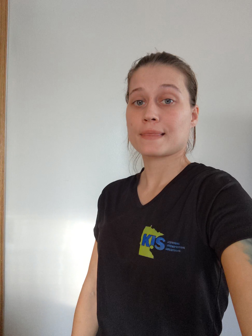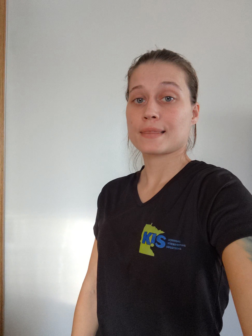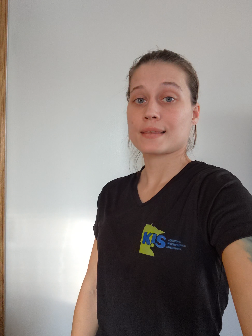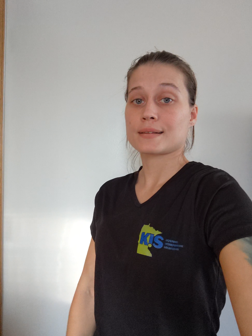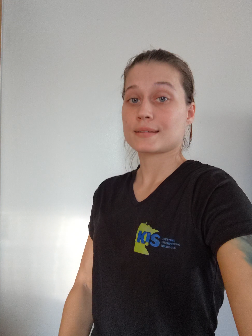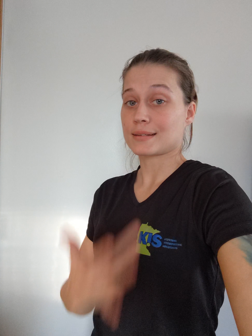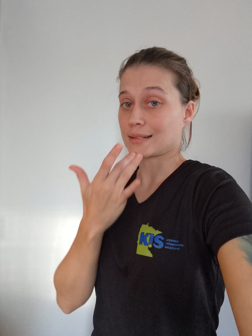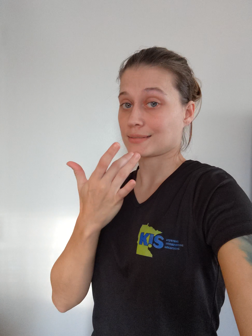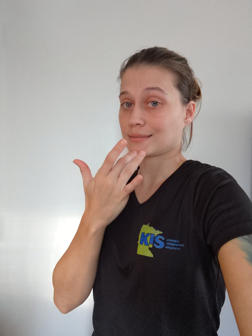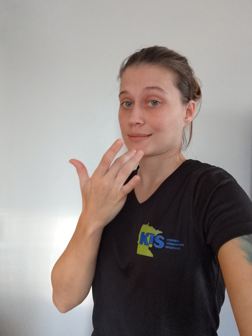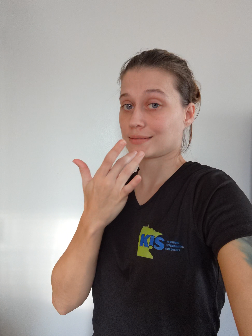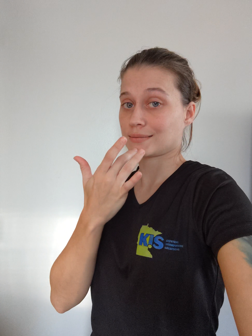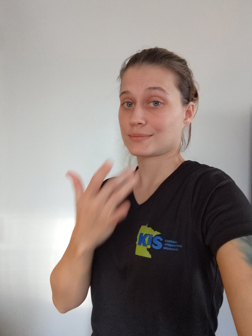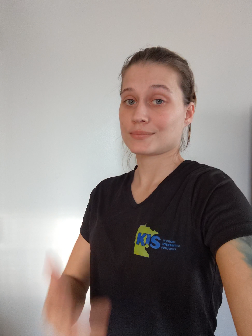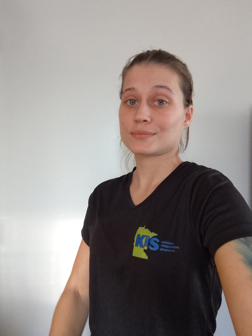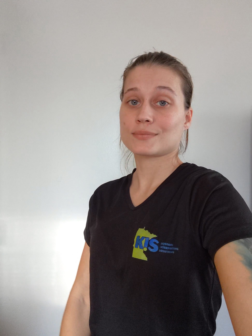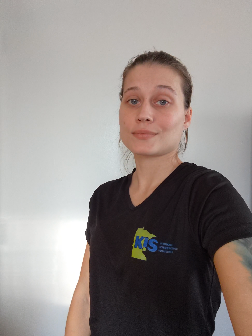taste